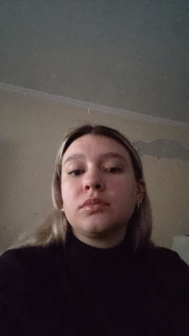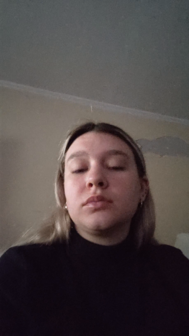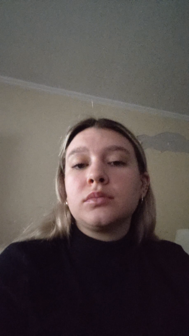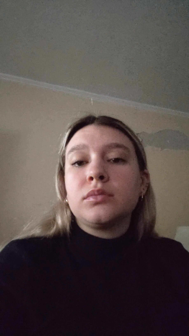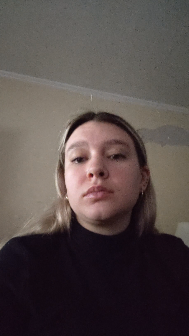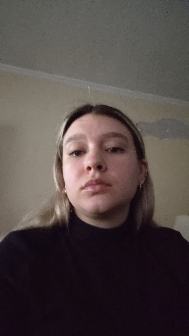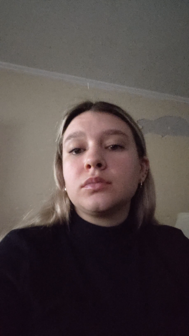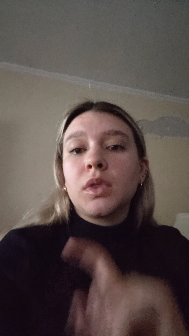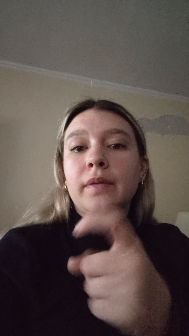friend